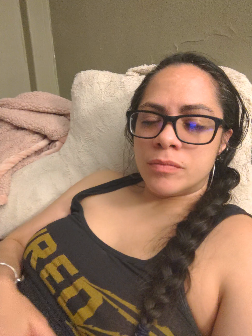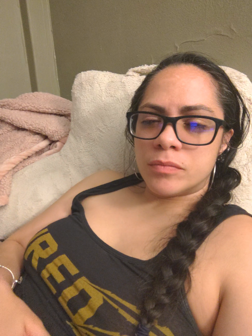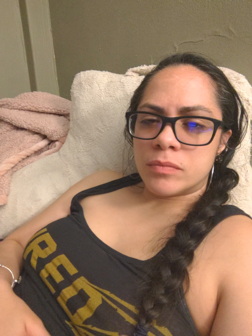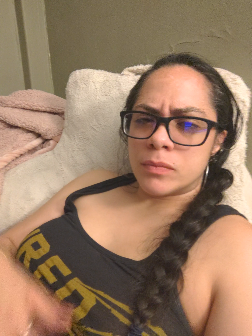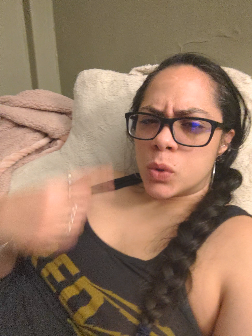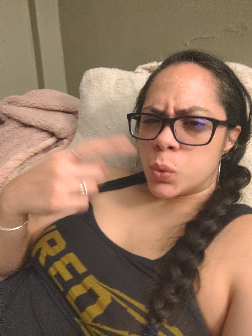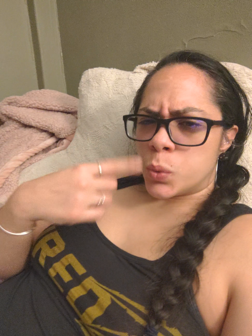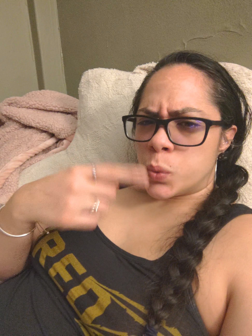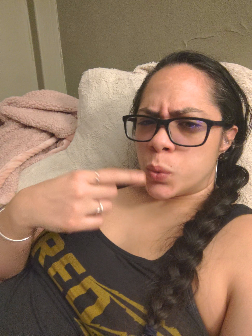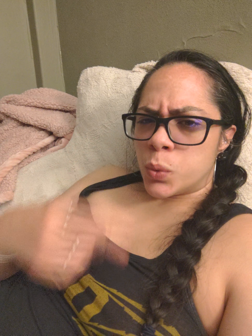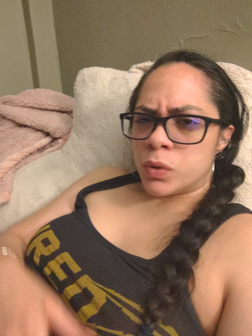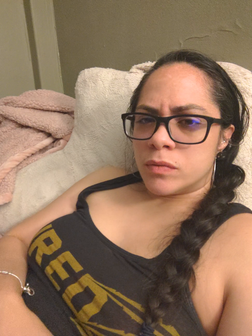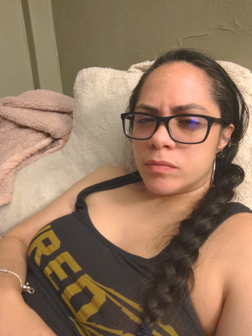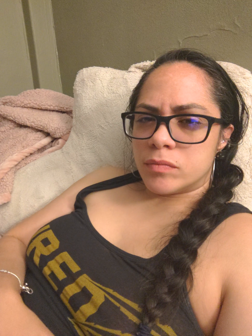who